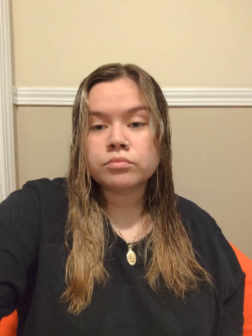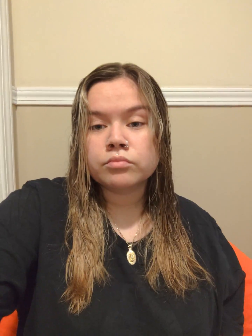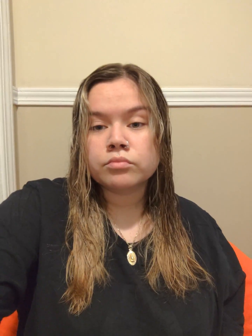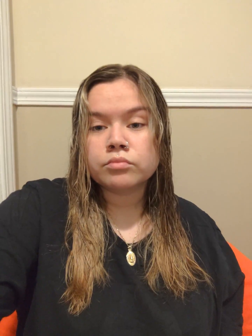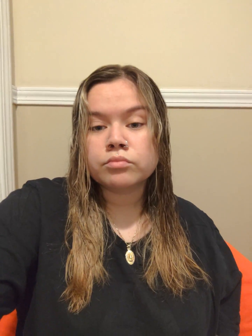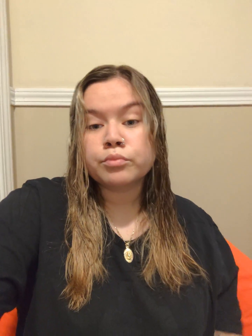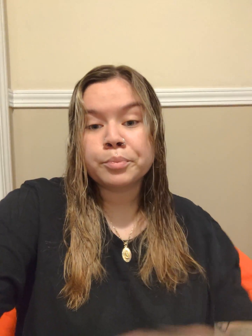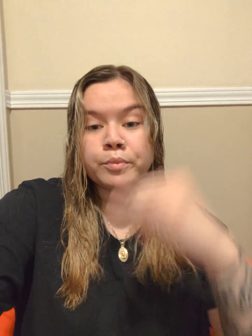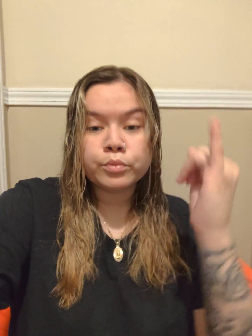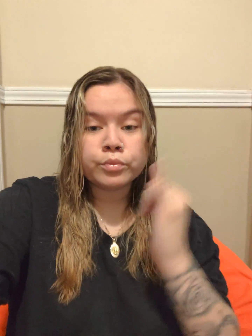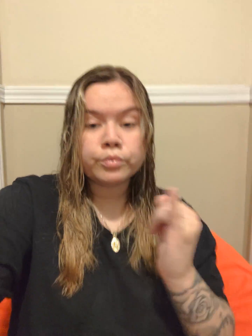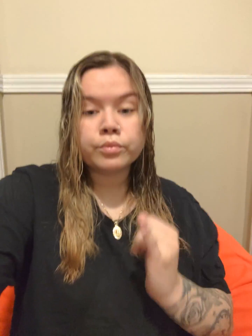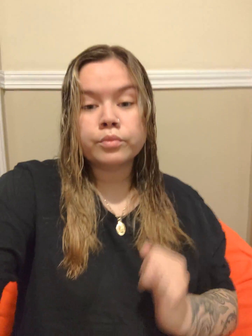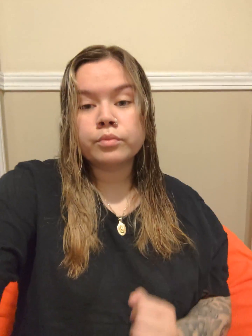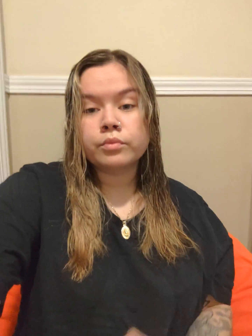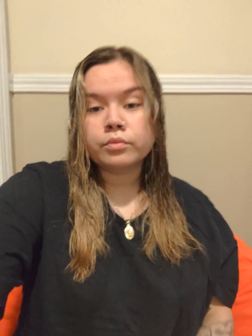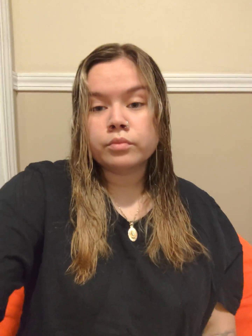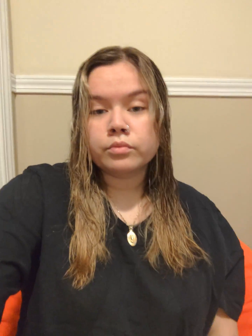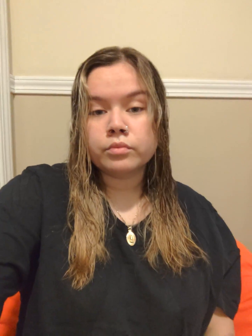draw